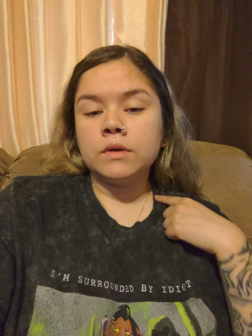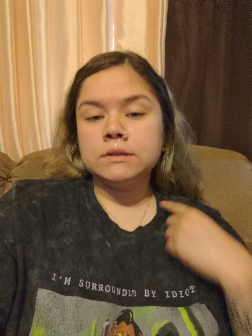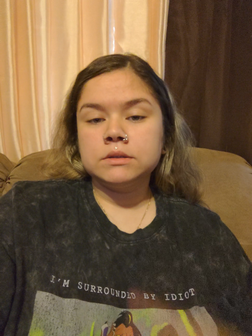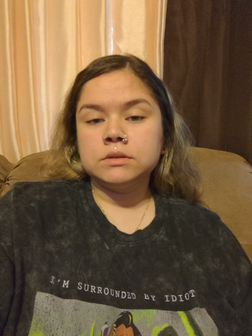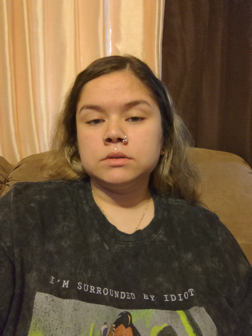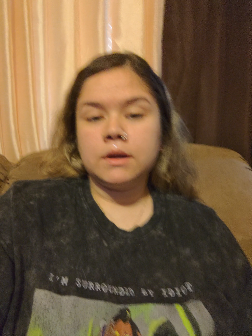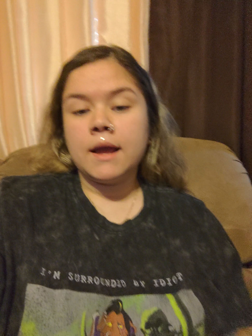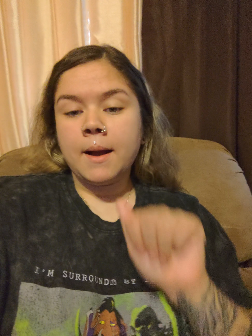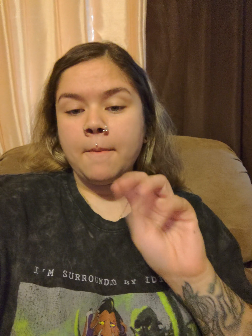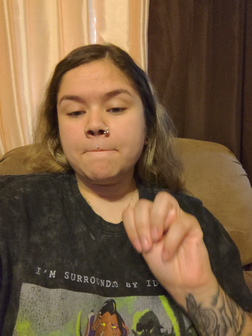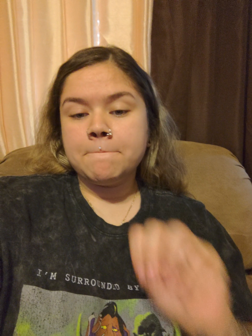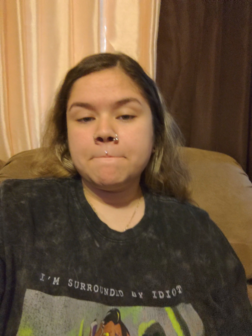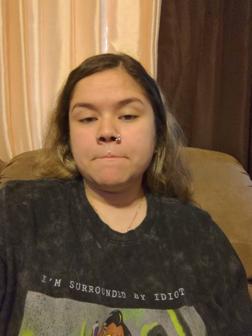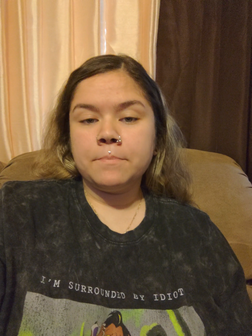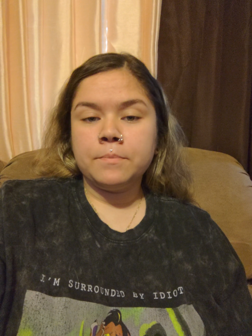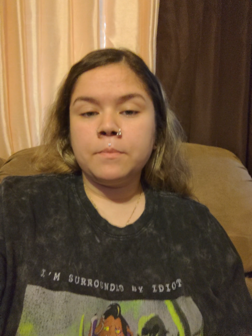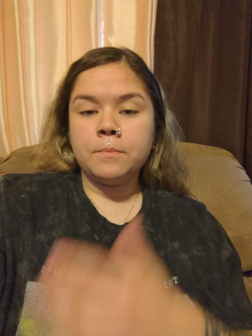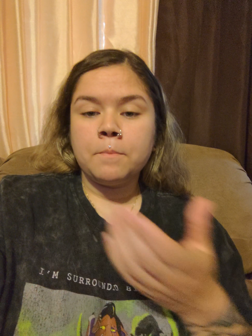am